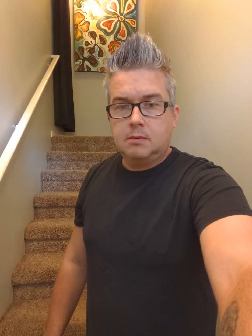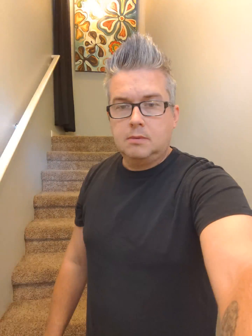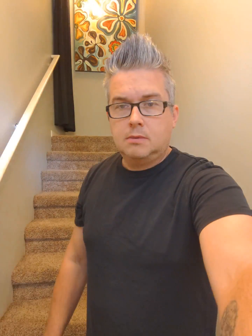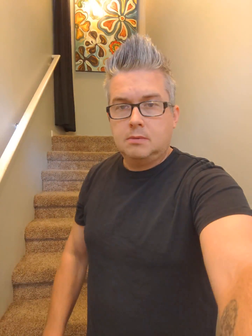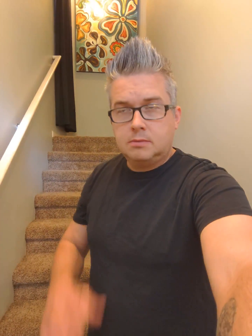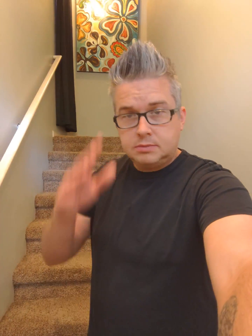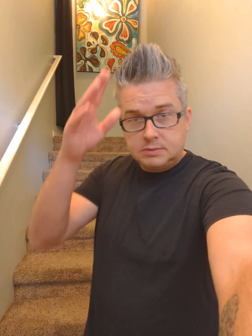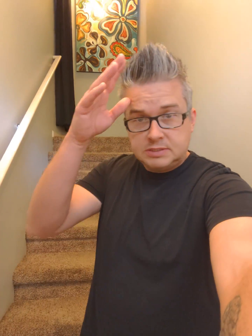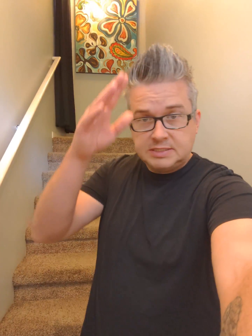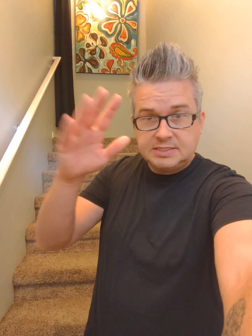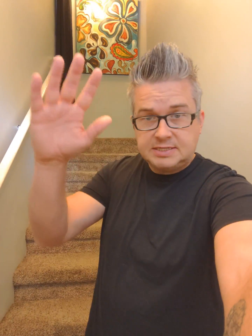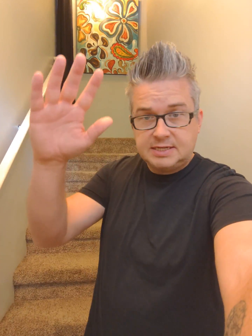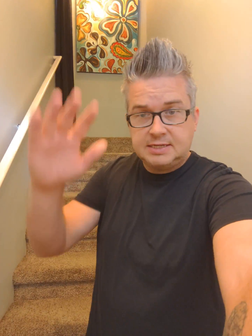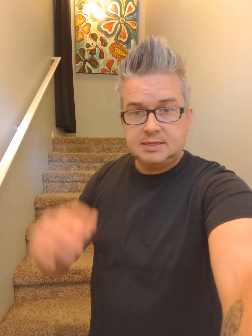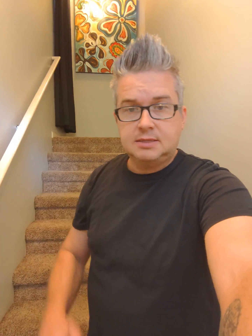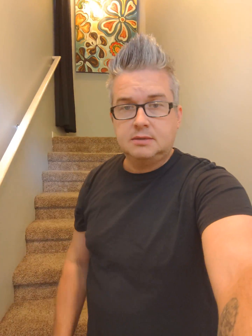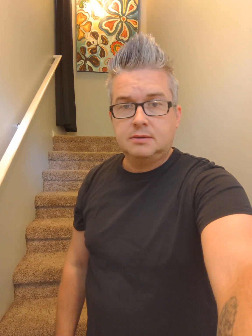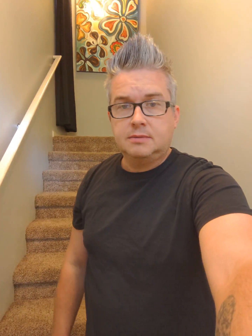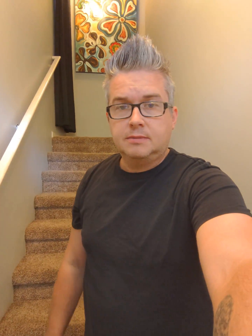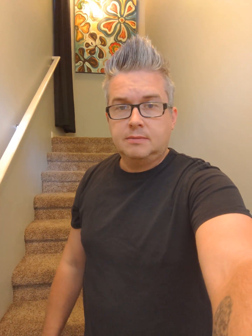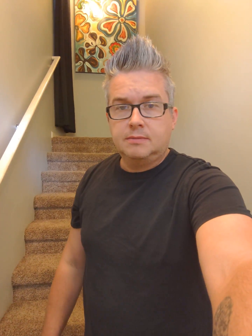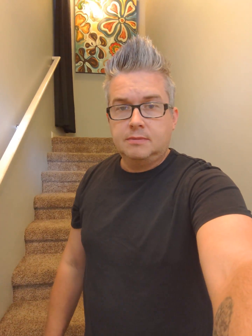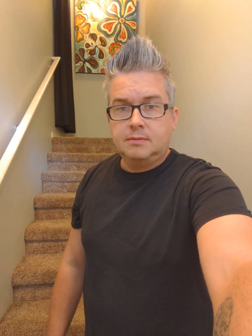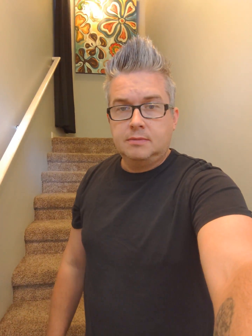deer